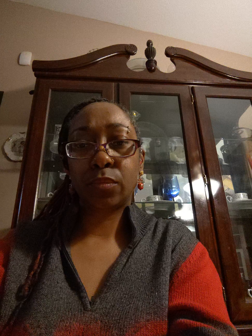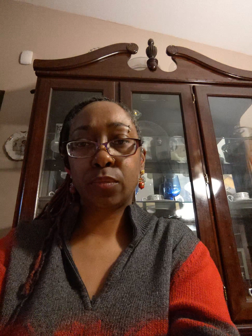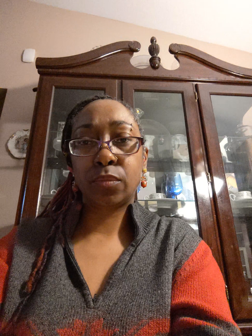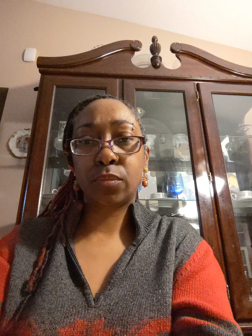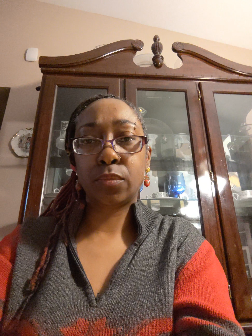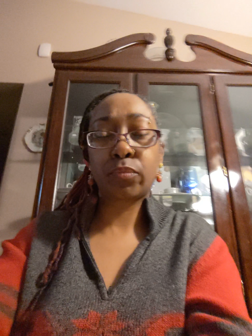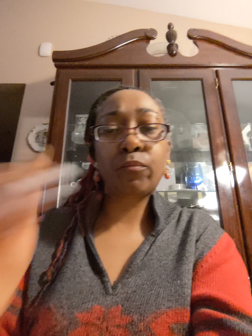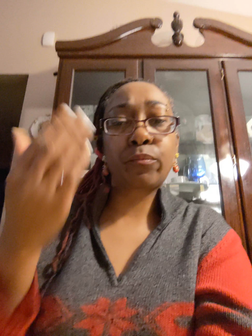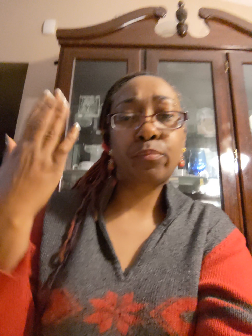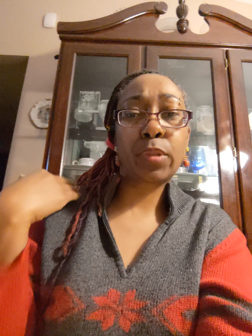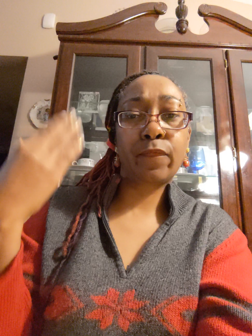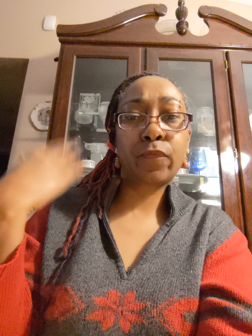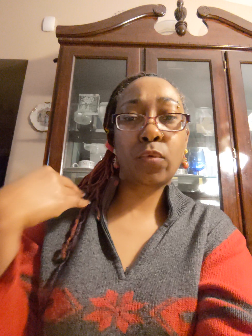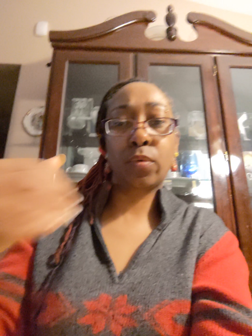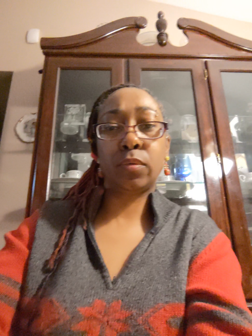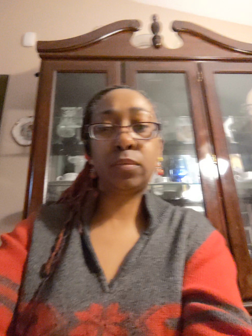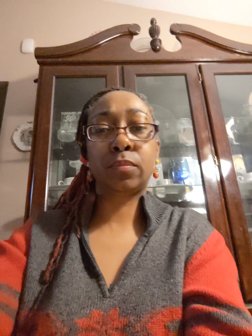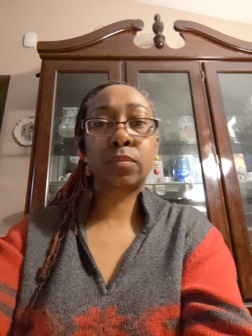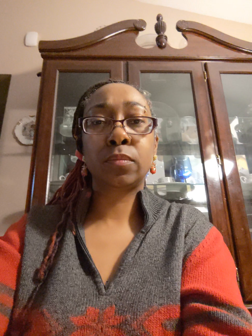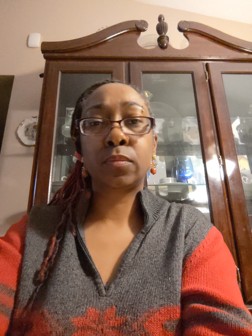before